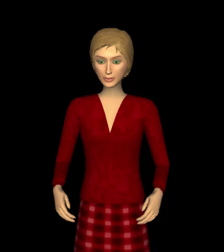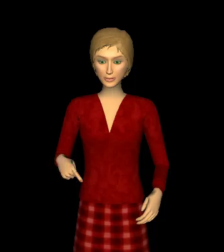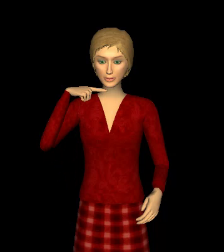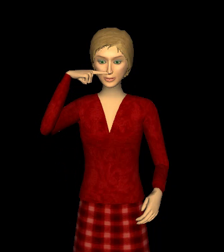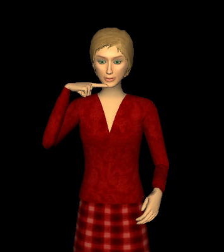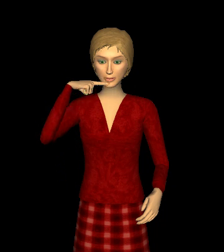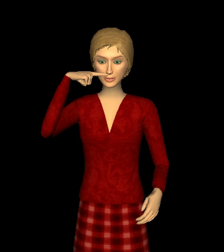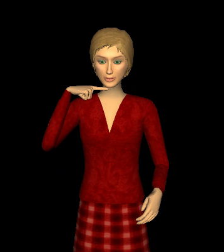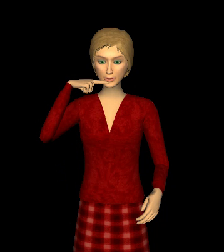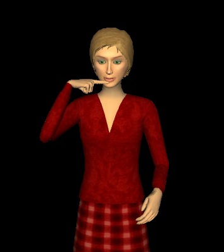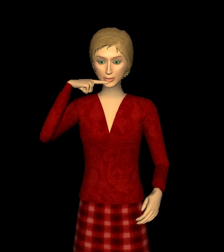يتحدث